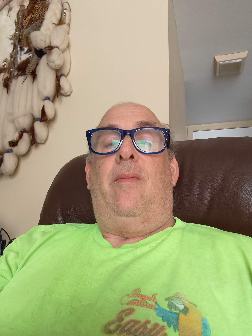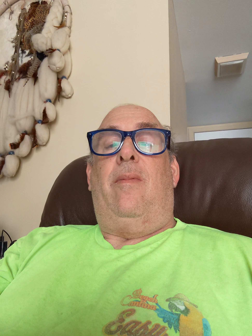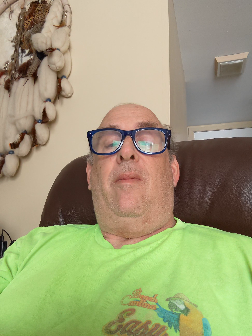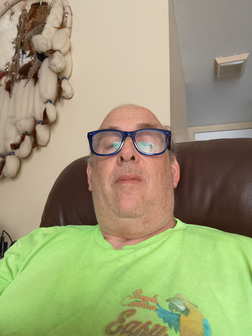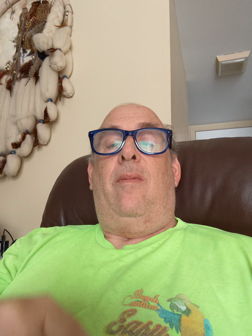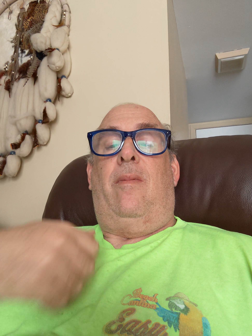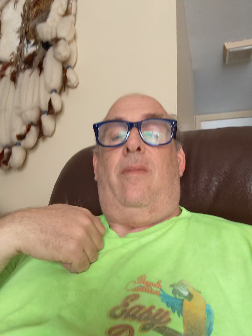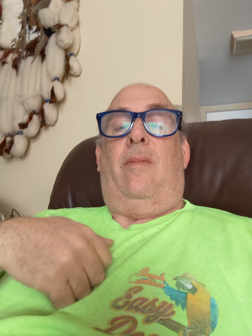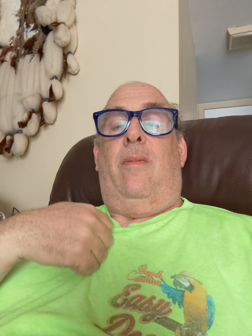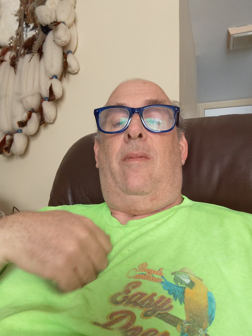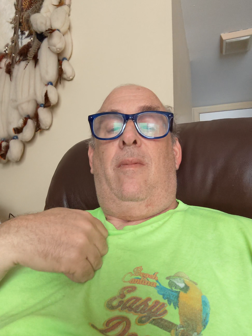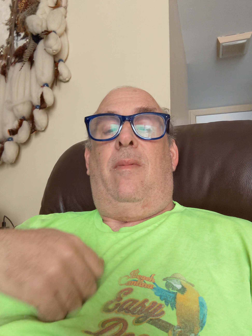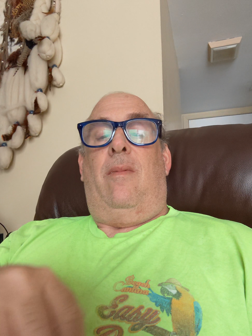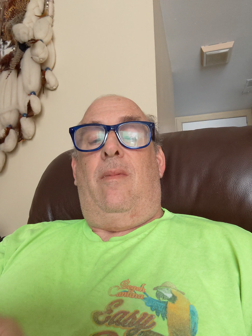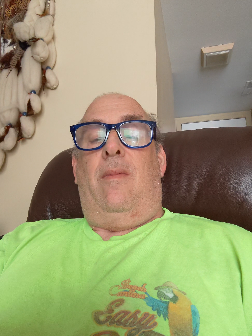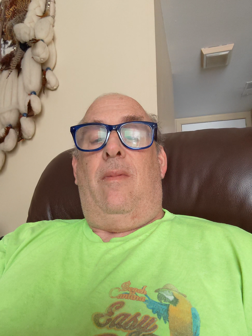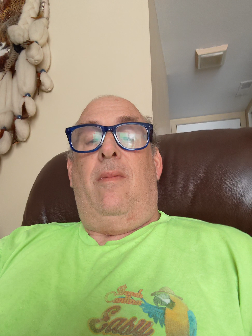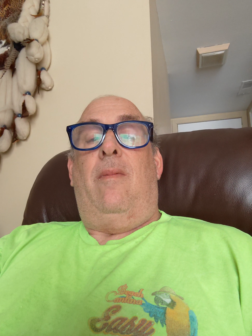bath